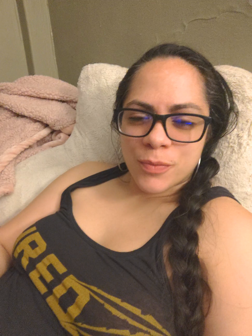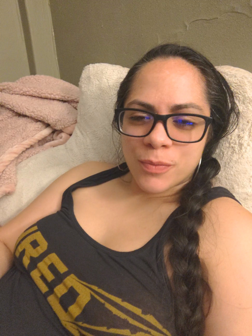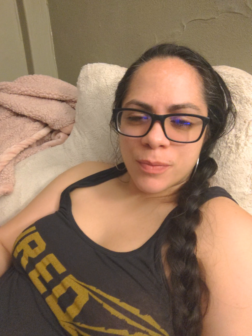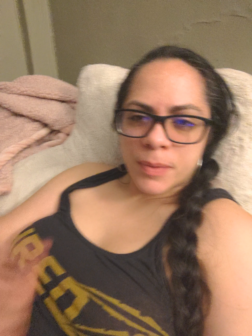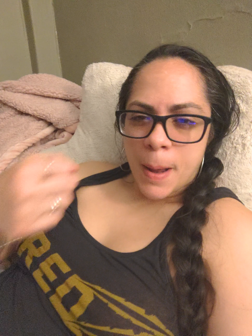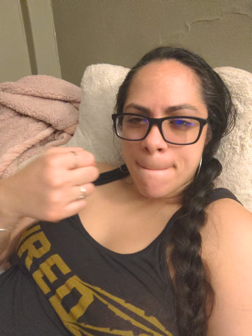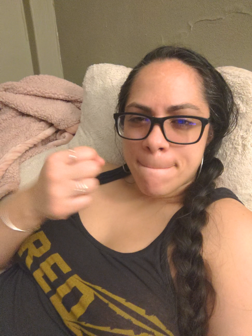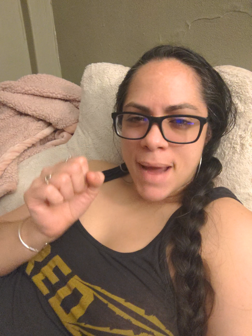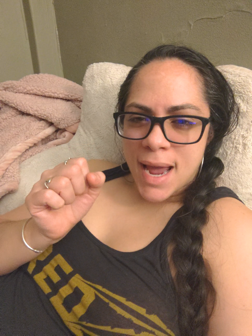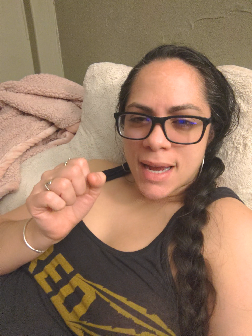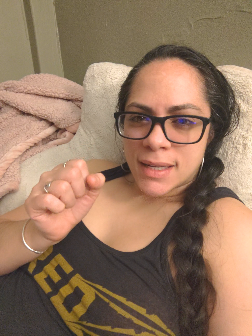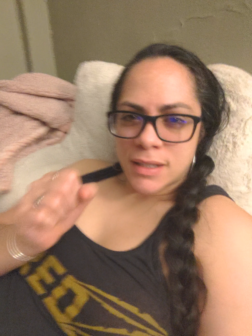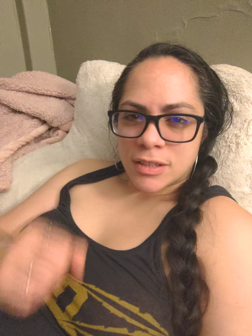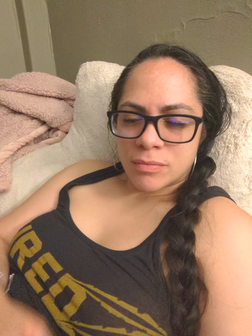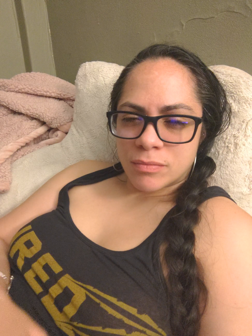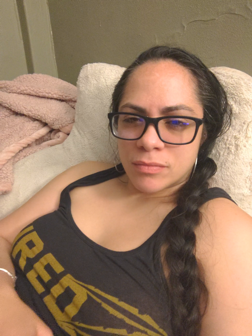make